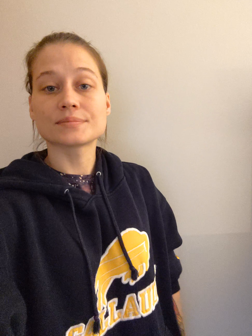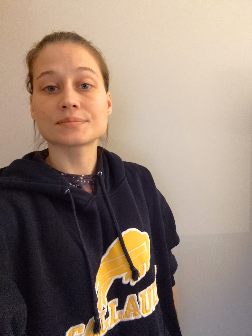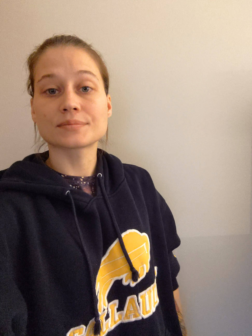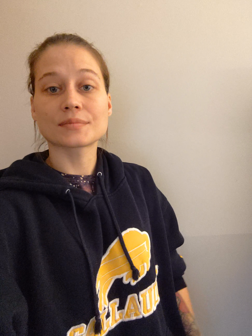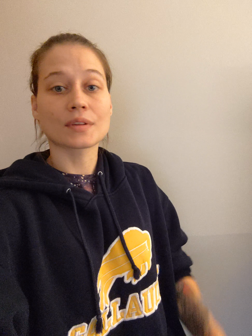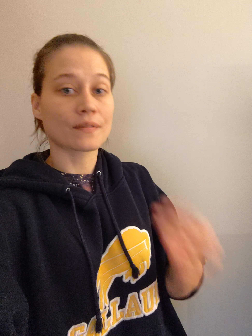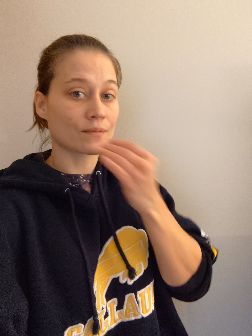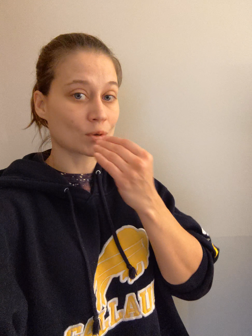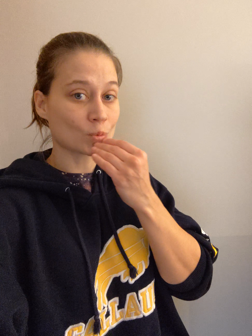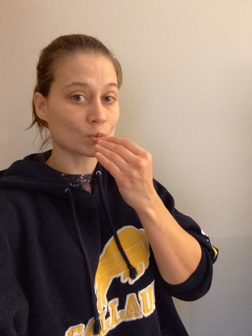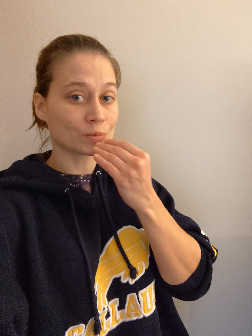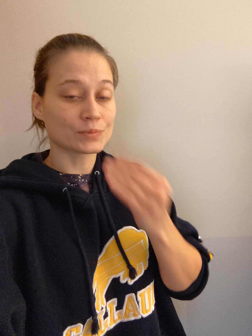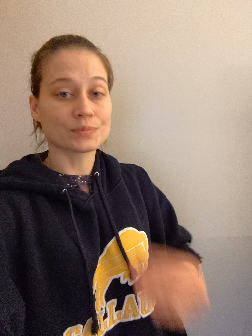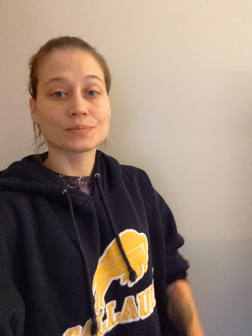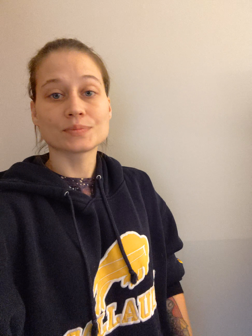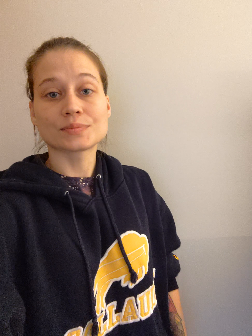food